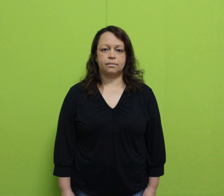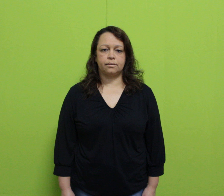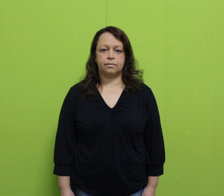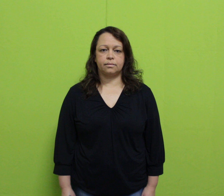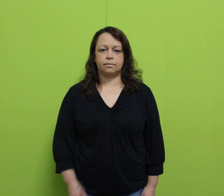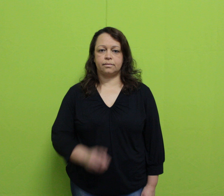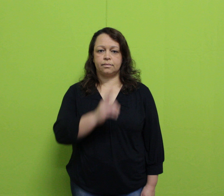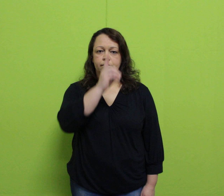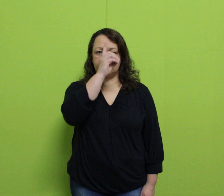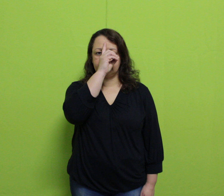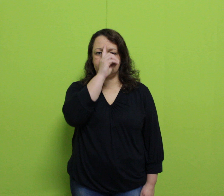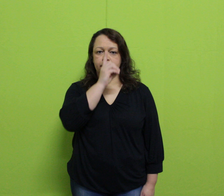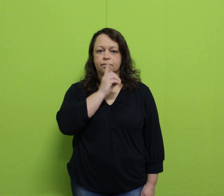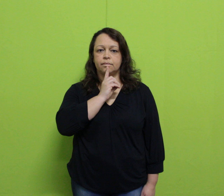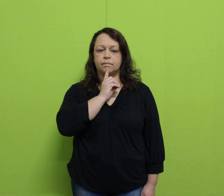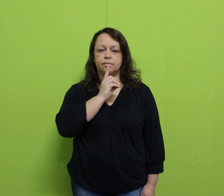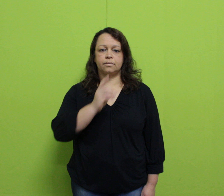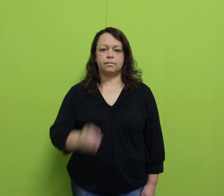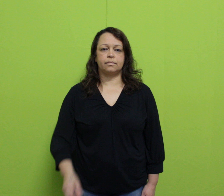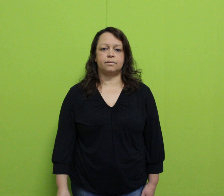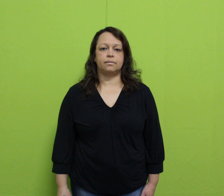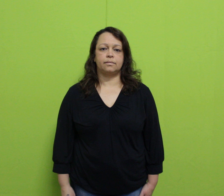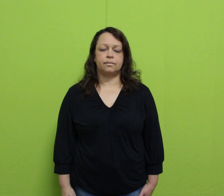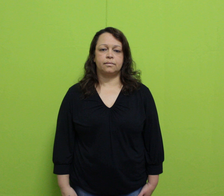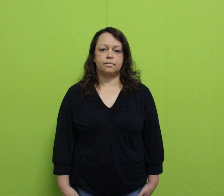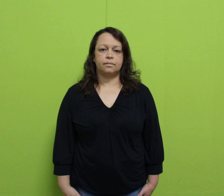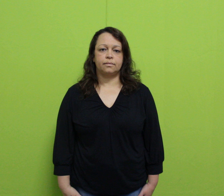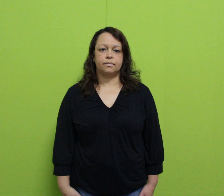amarelo